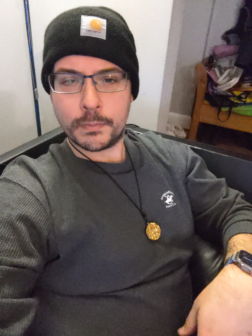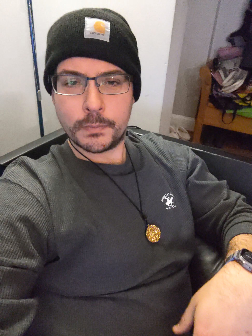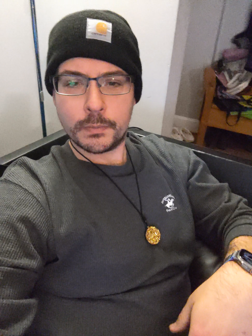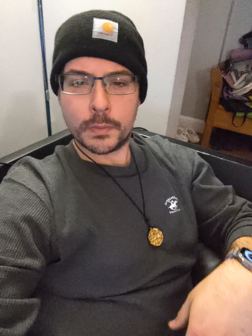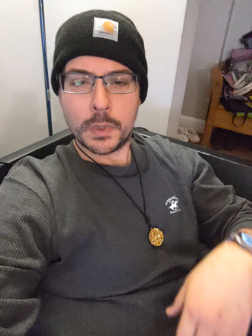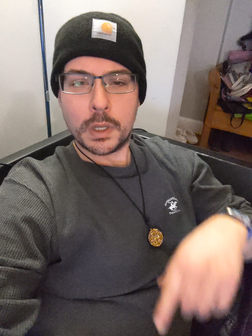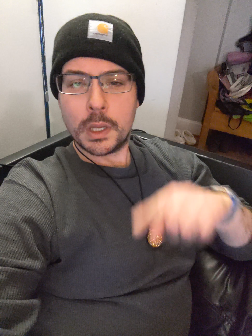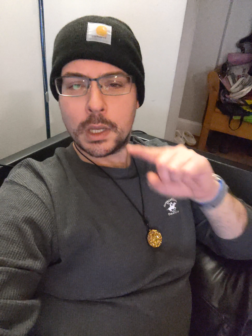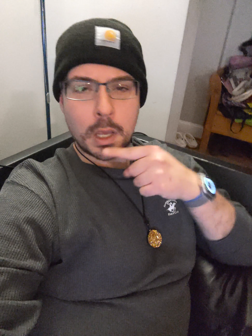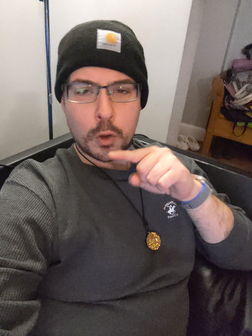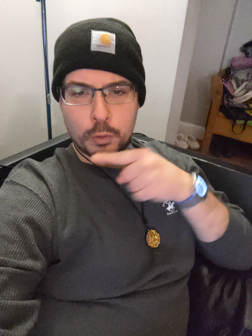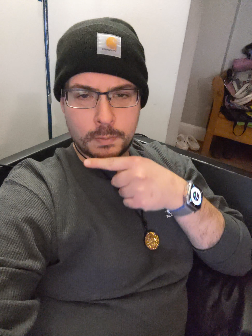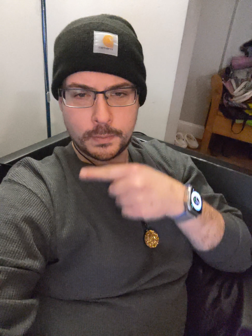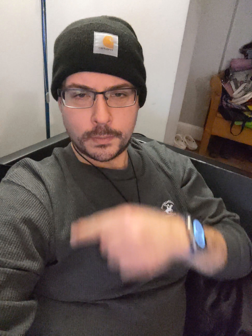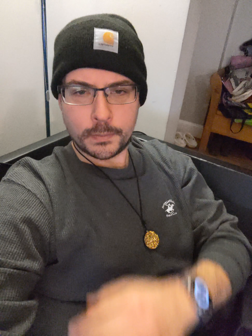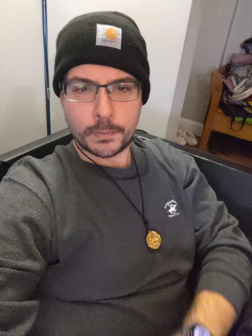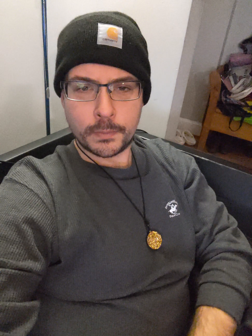carrot